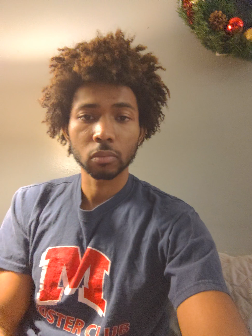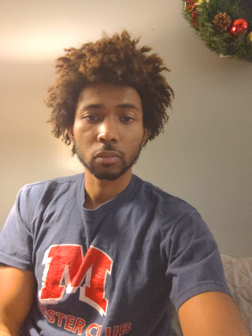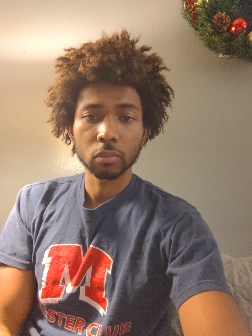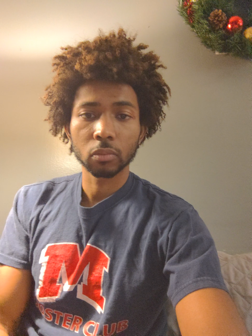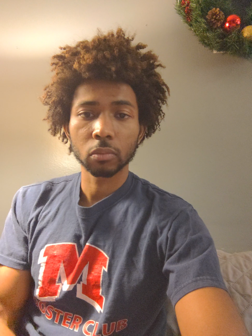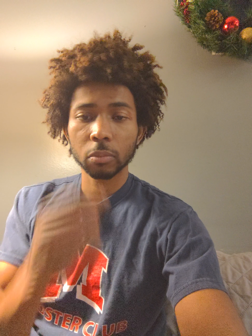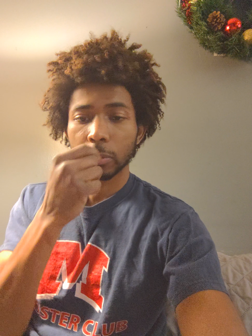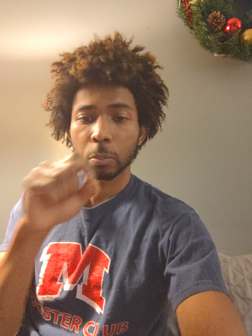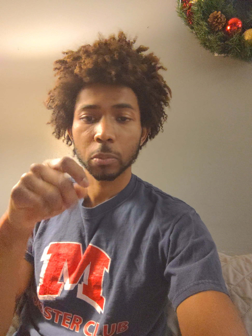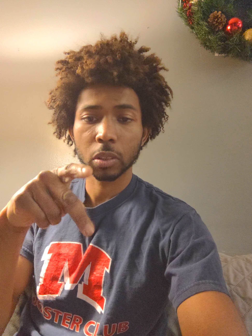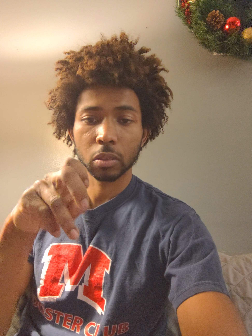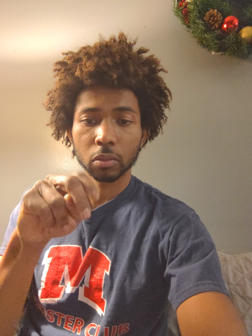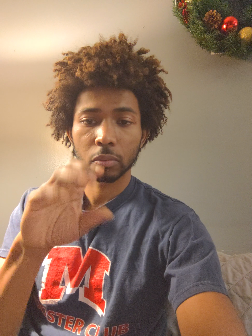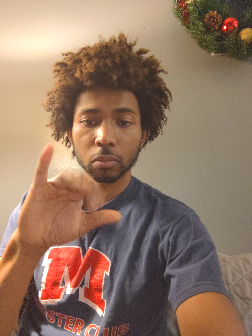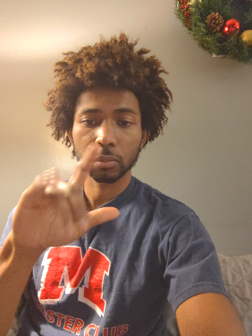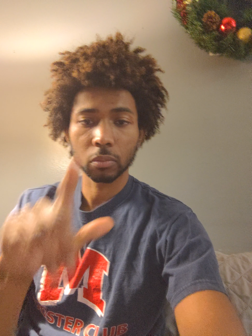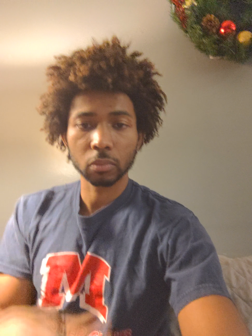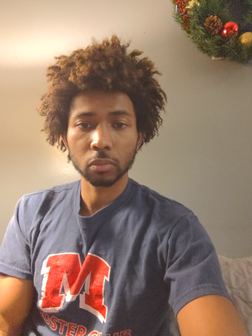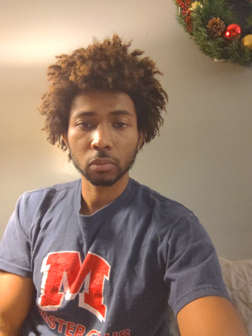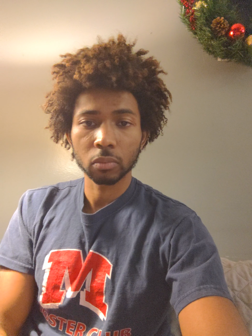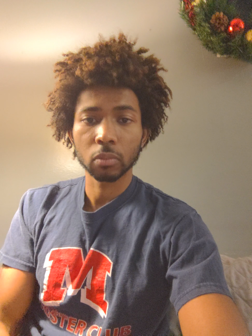pencil